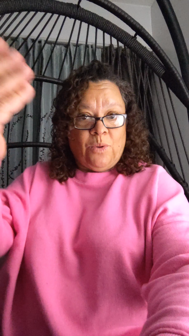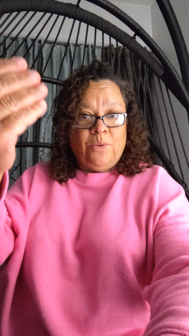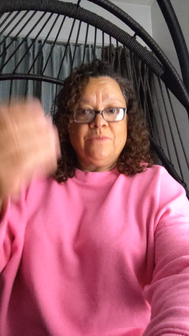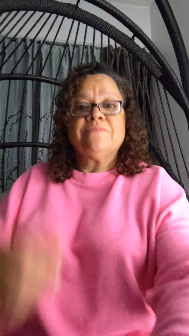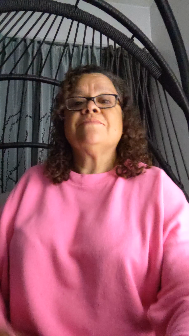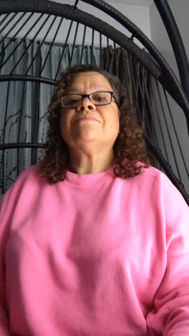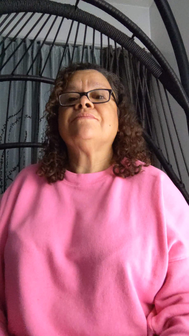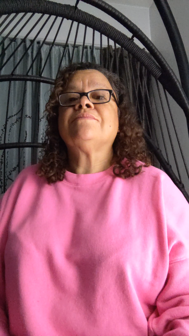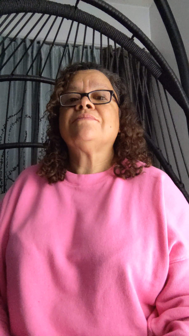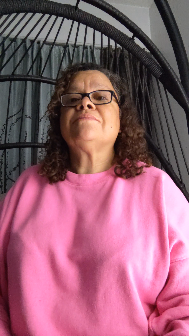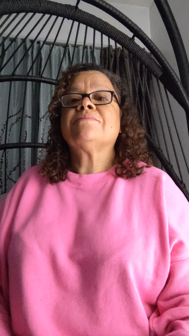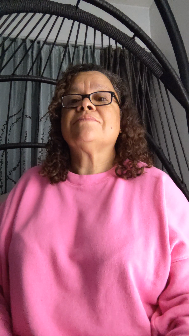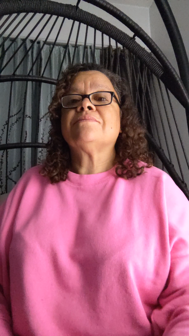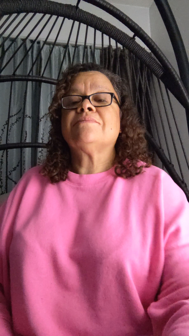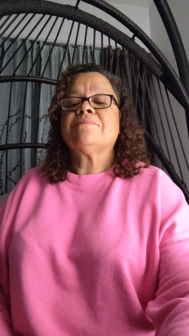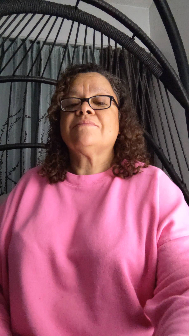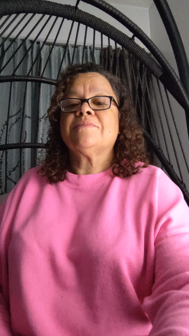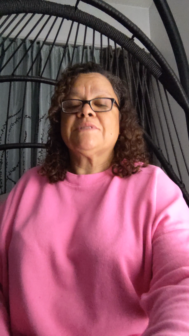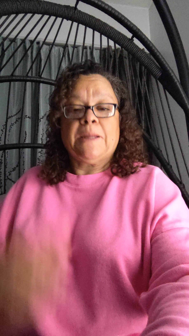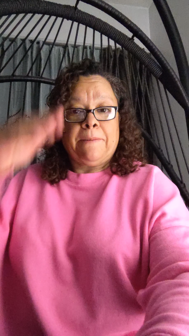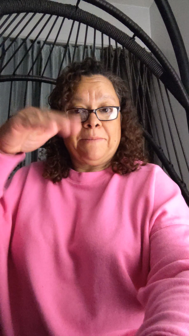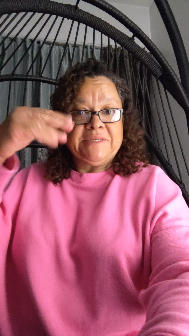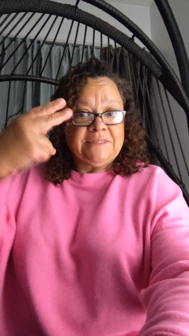pet's name